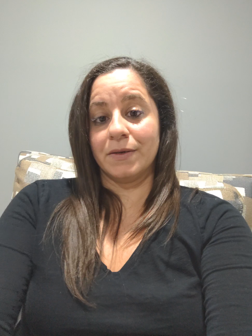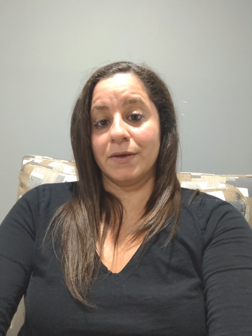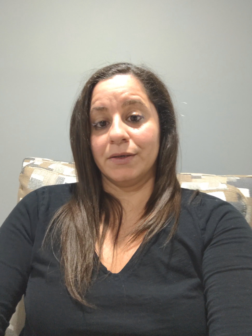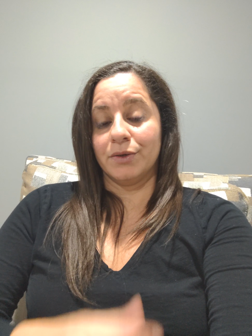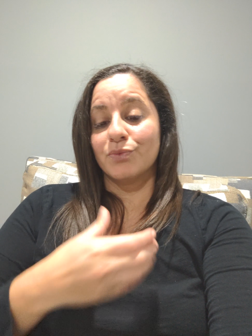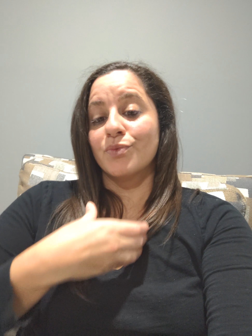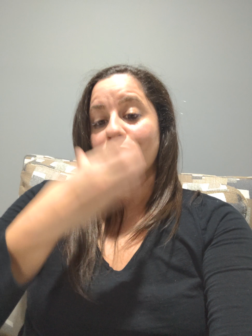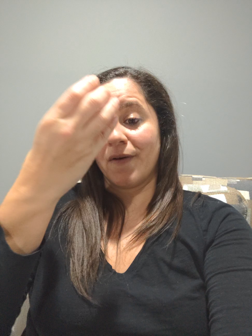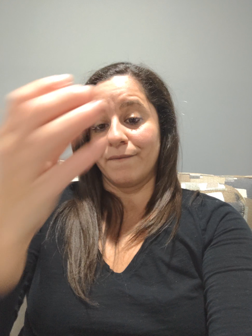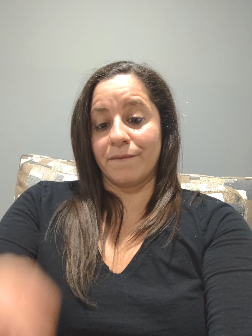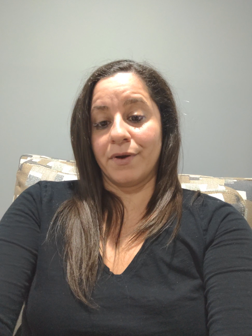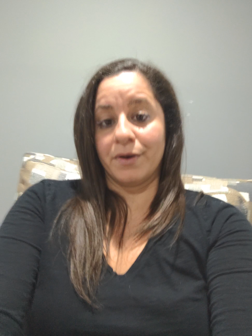giraffe